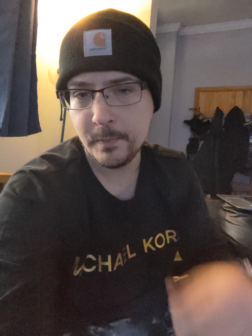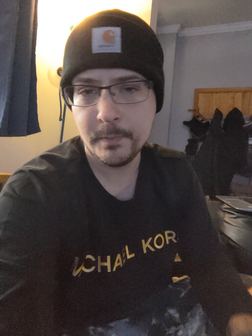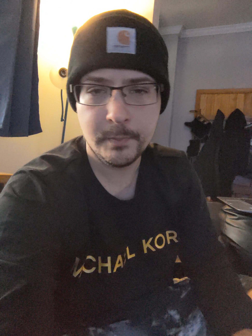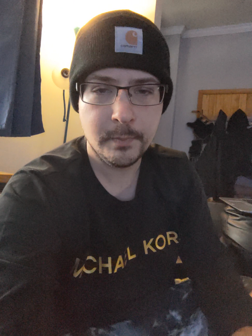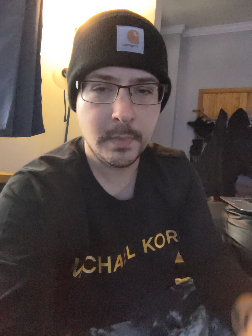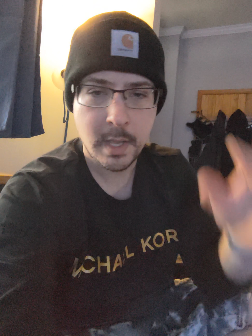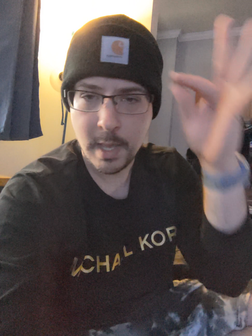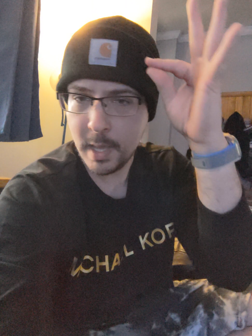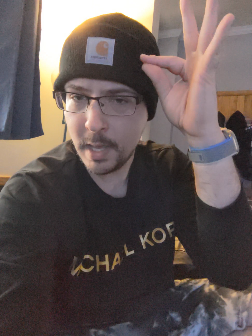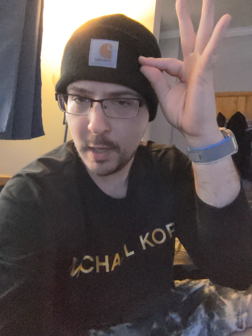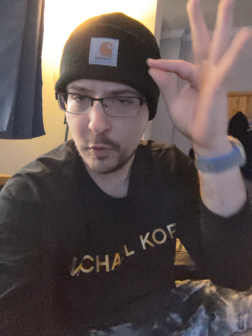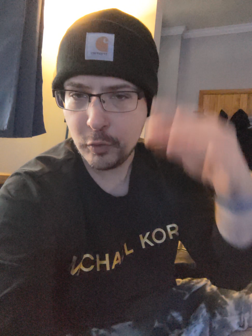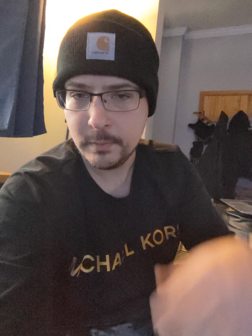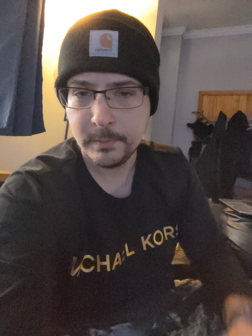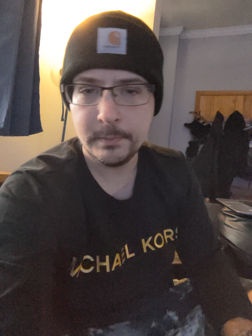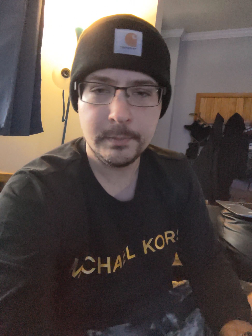hair